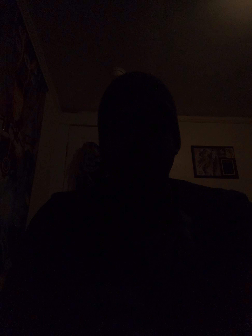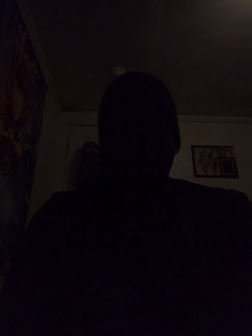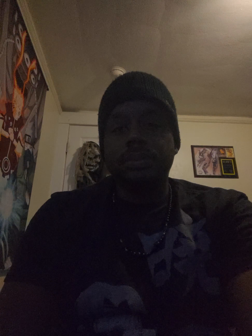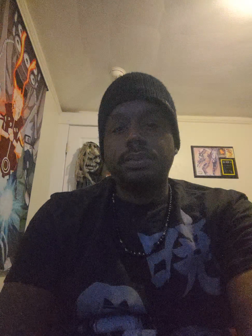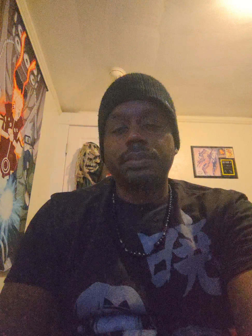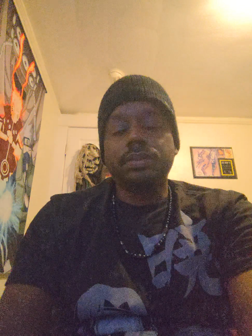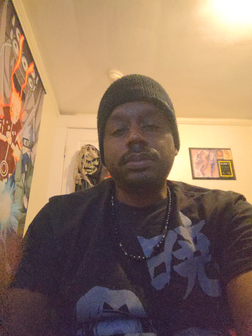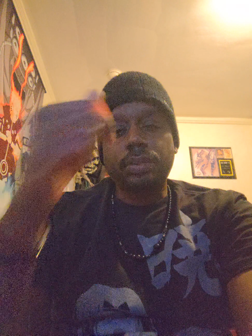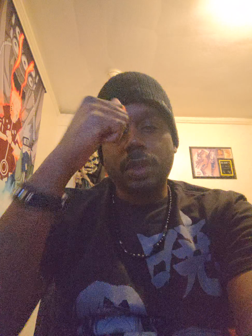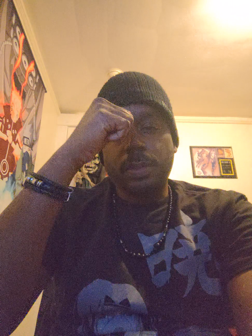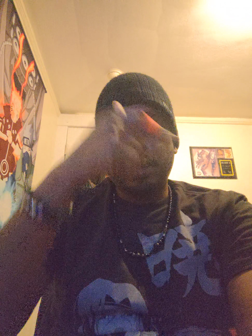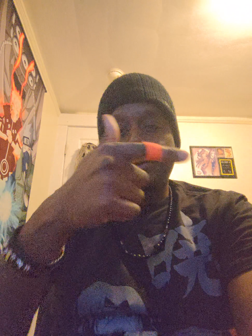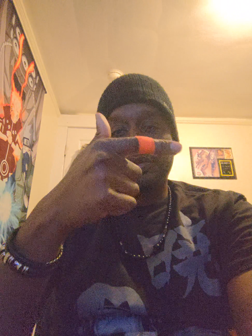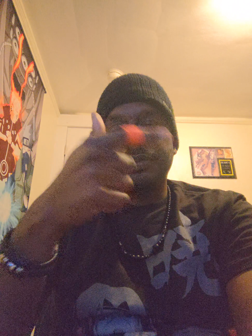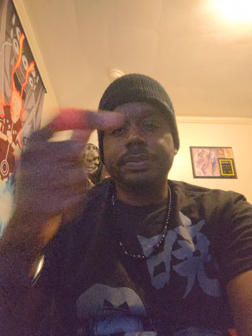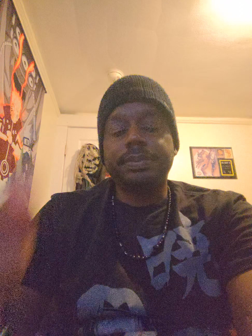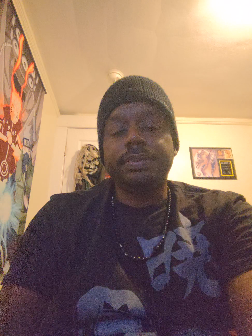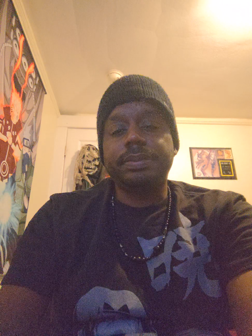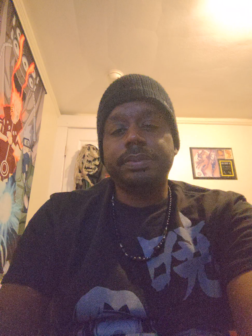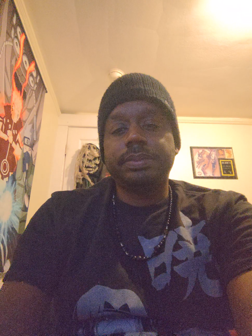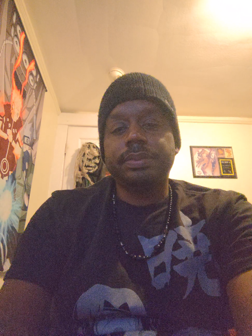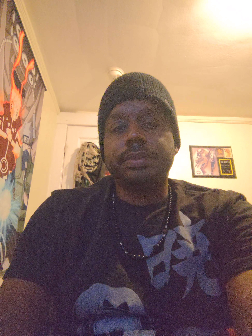brother